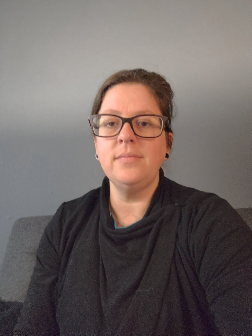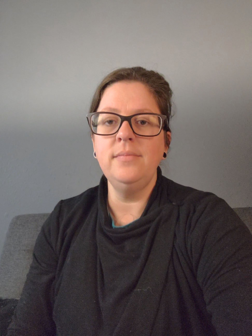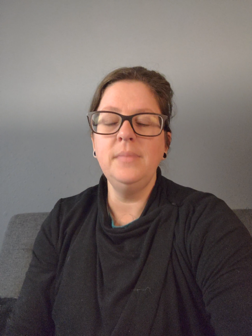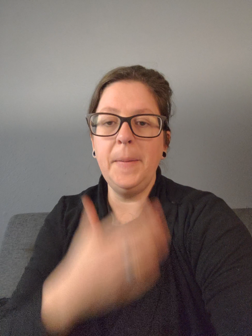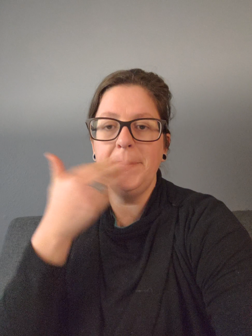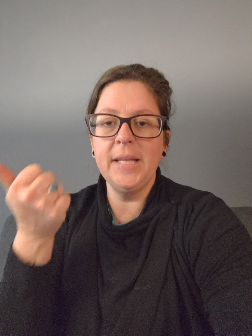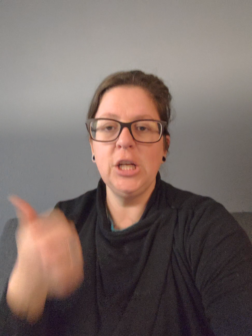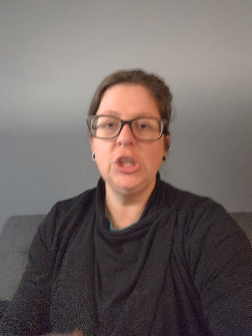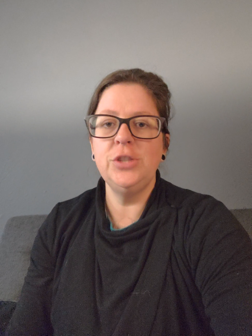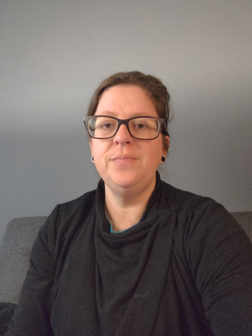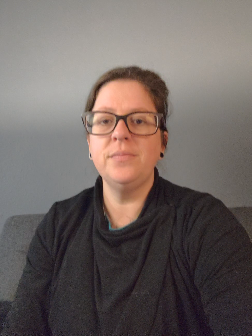better